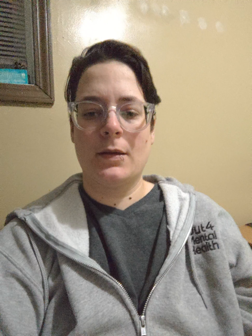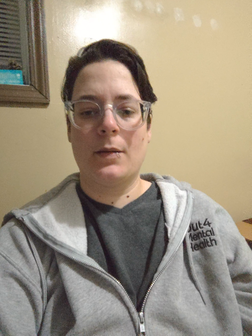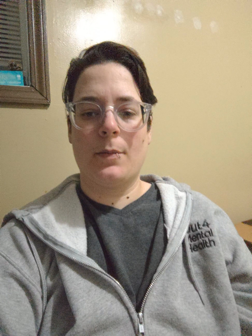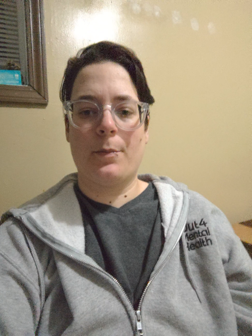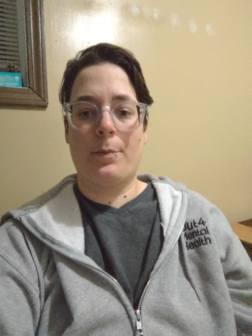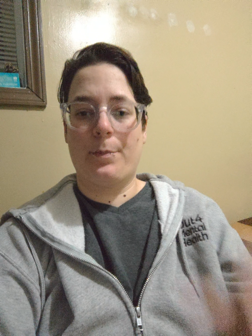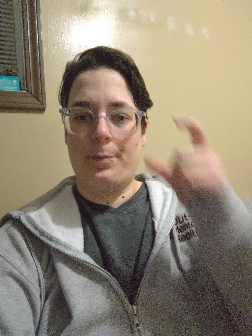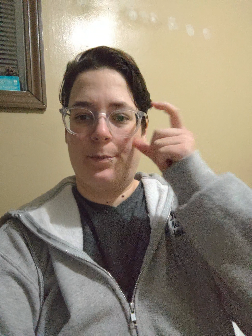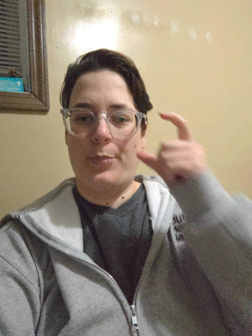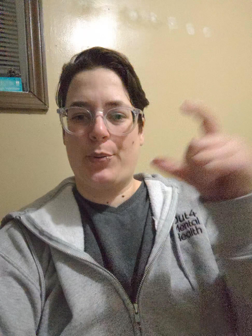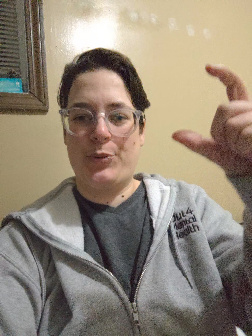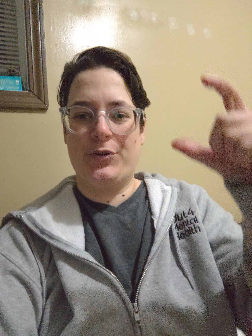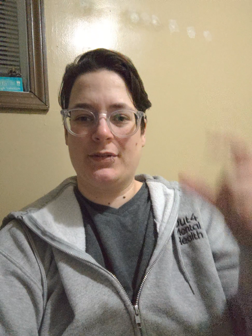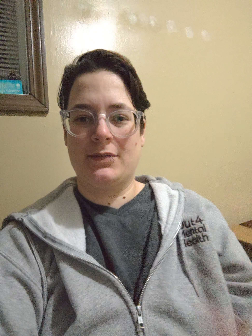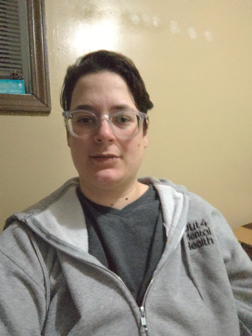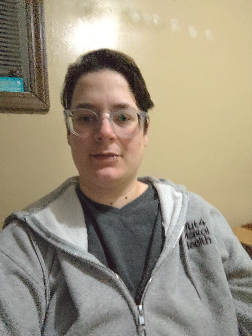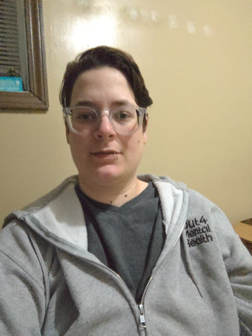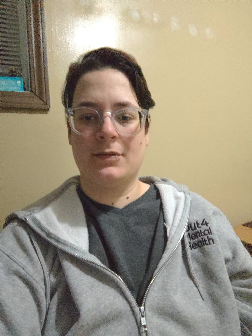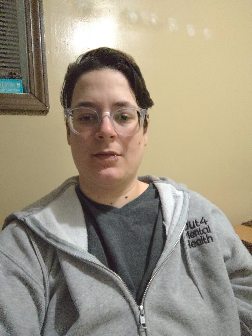moon